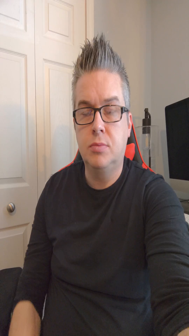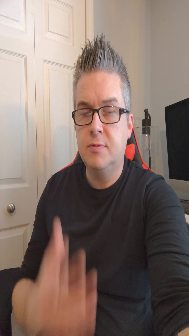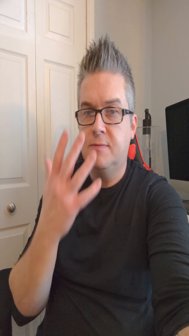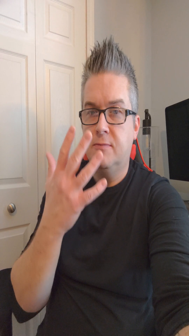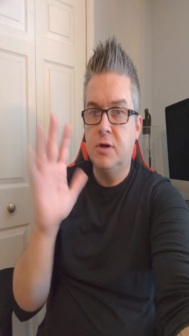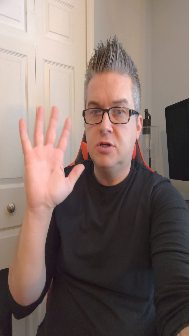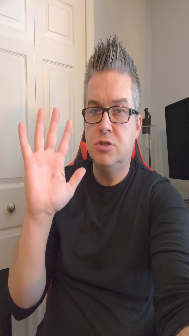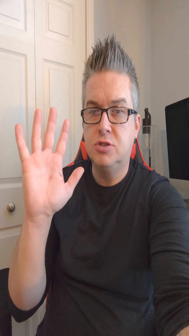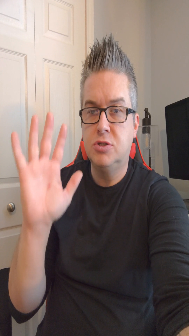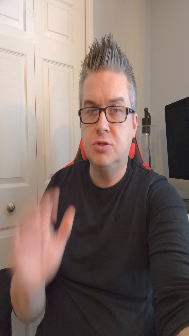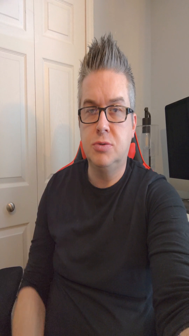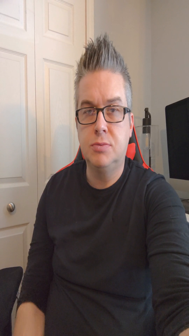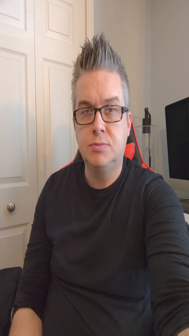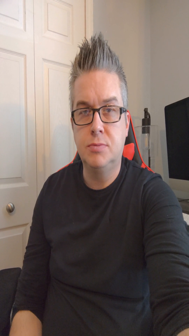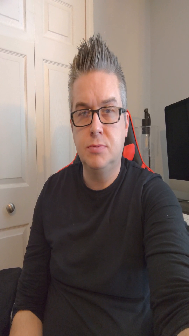finish